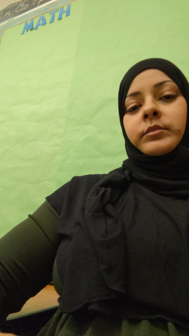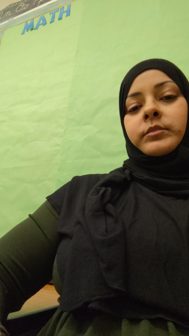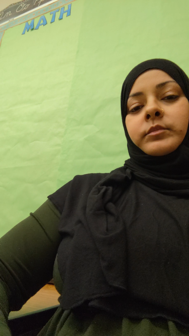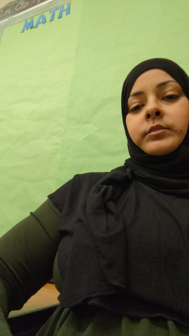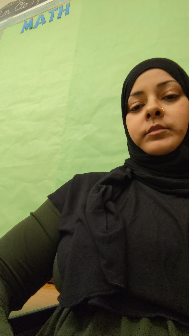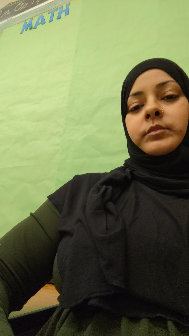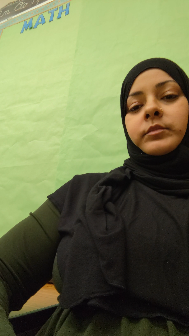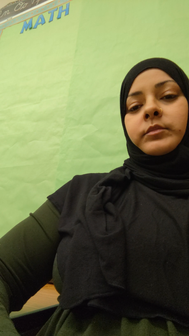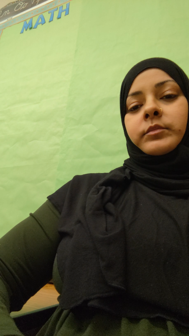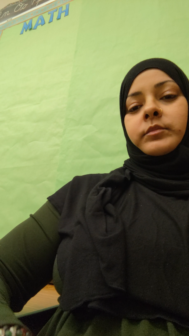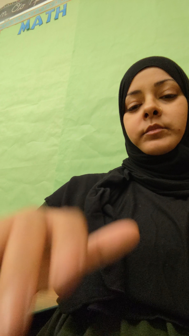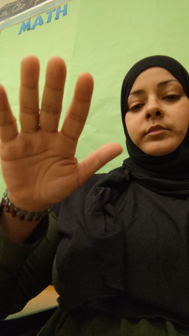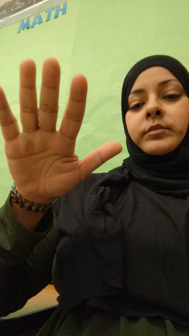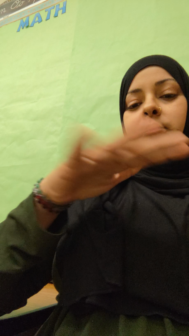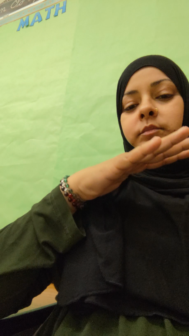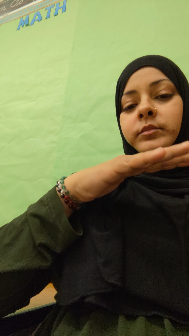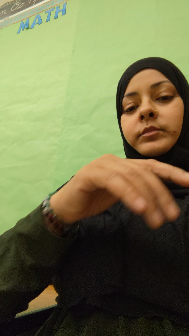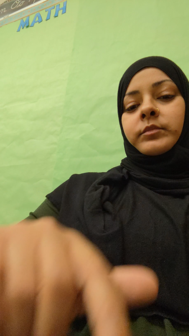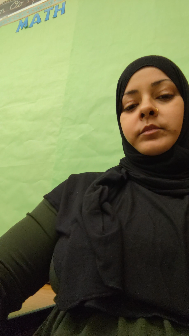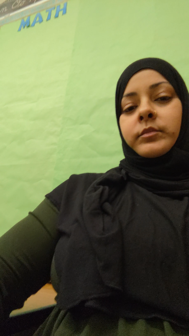full